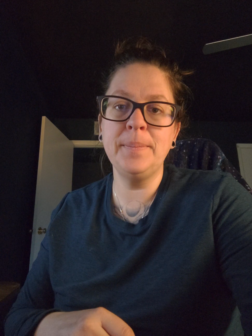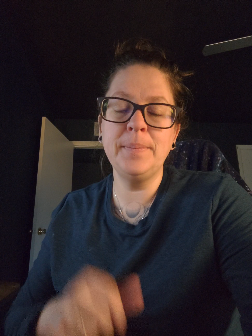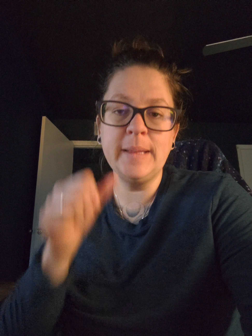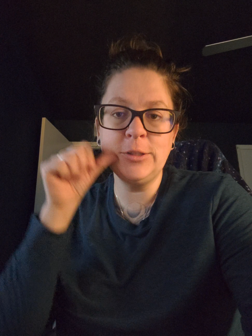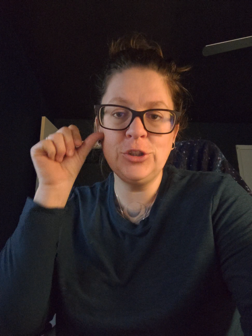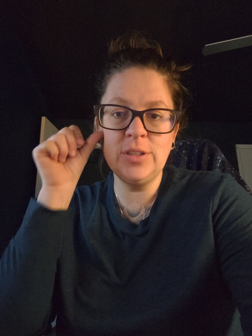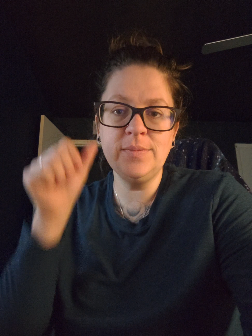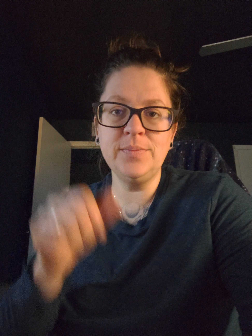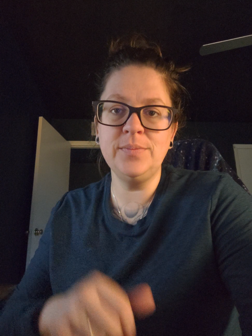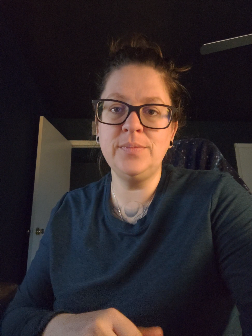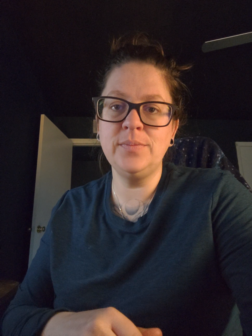yesterday